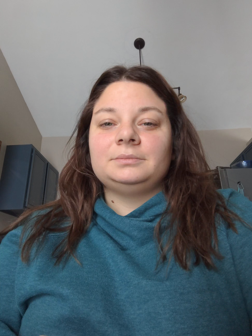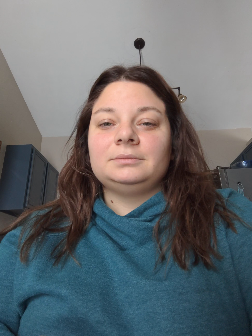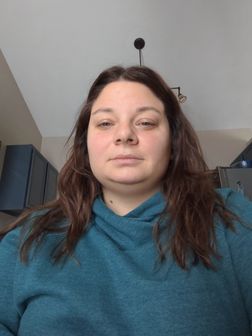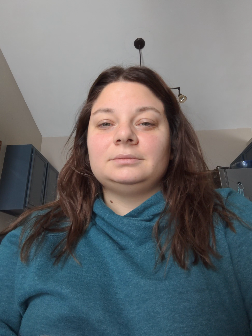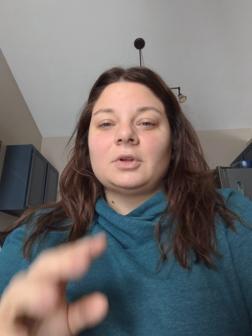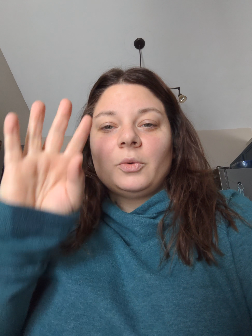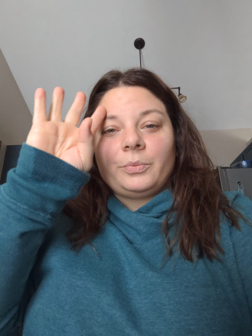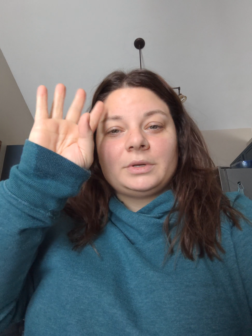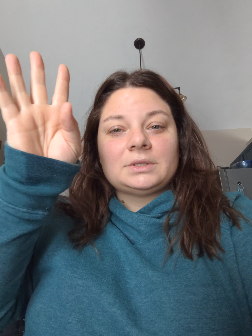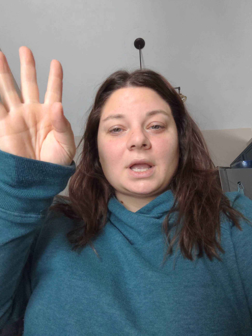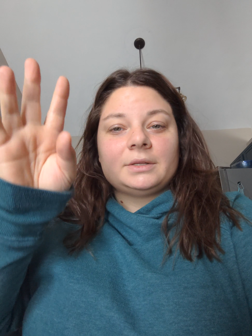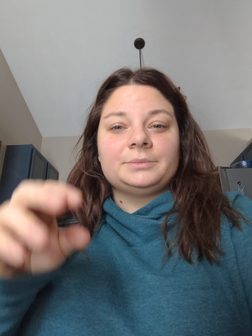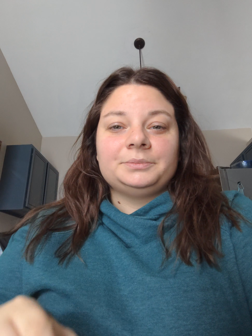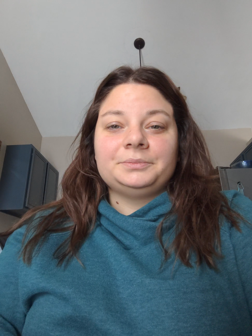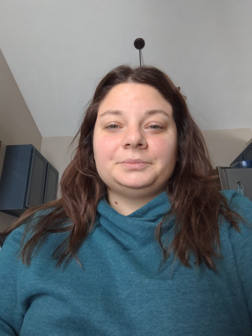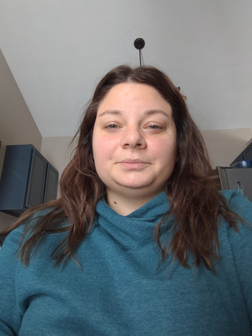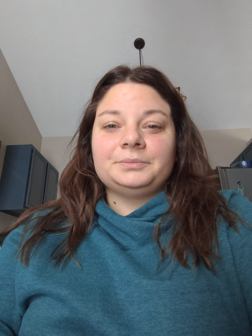pretend